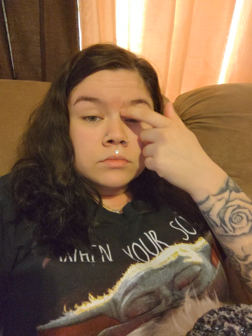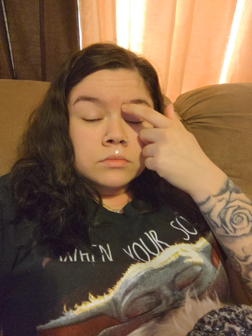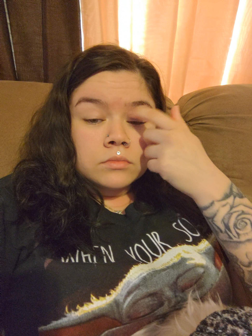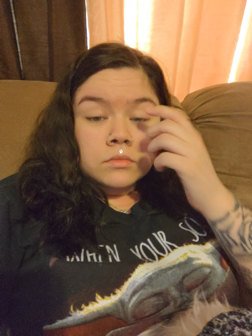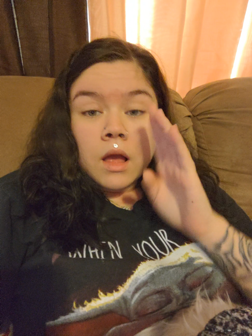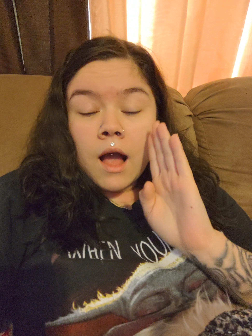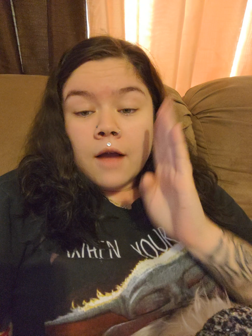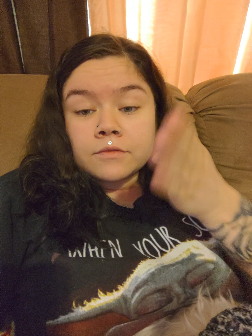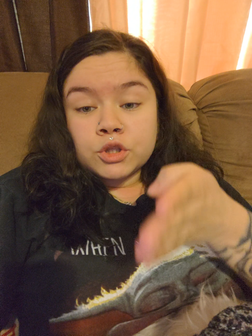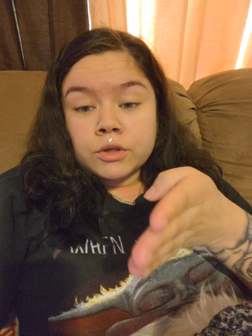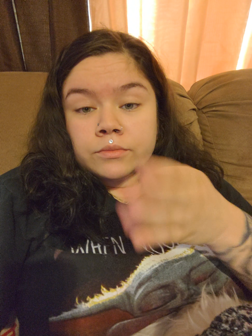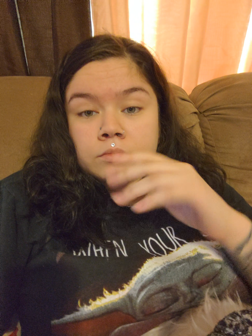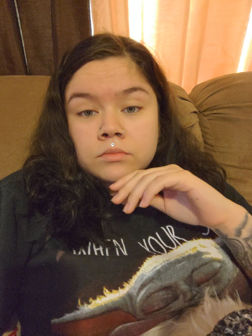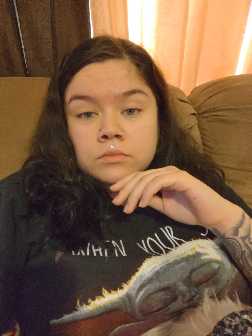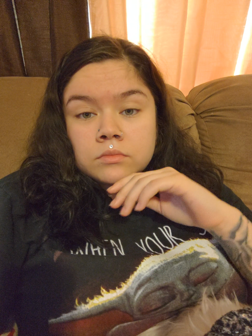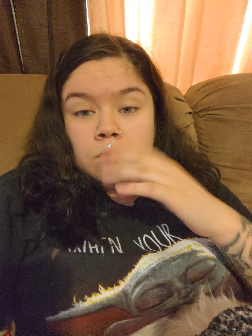after